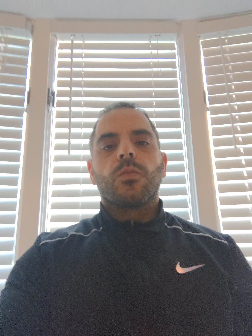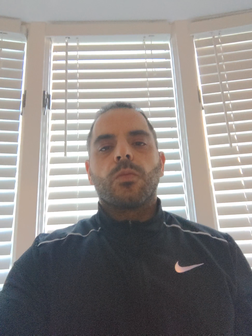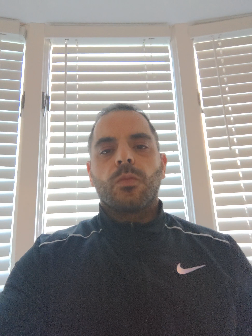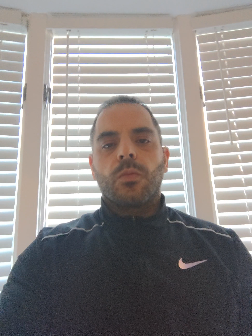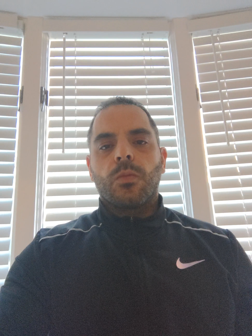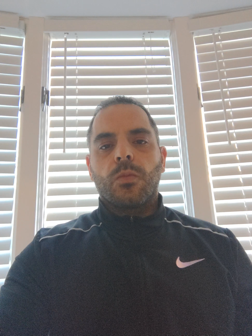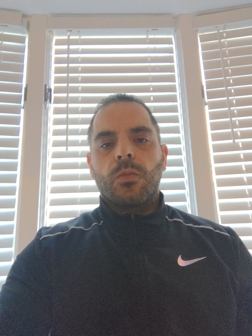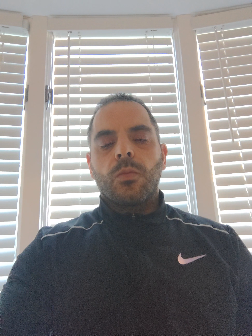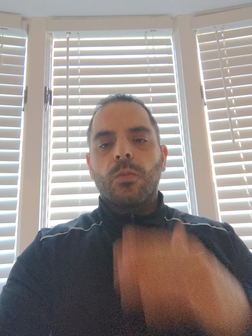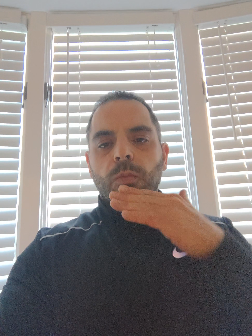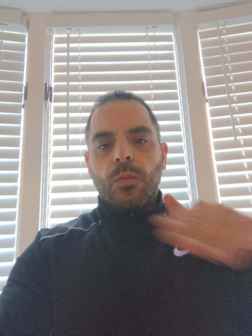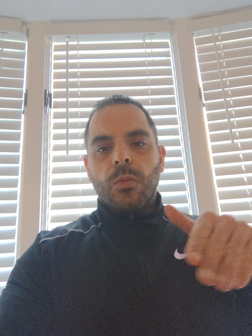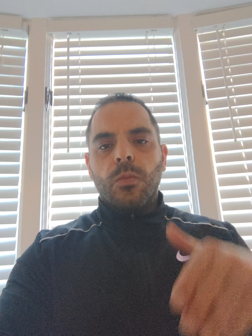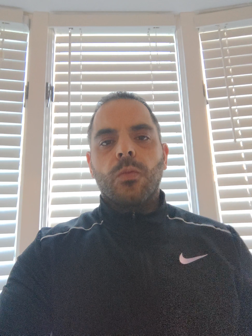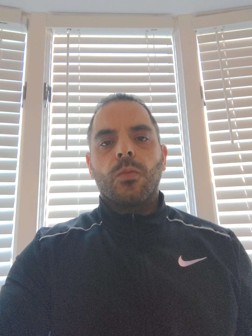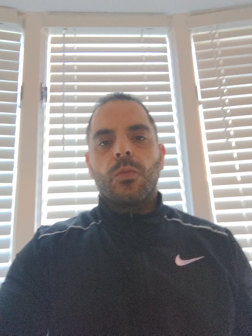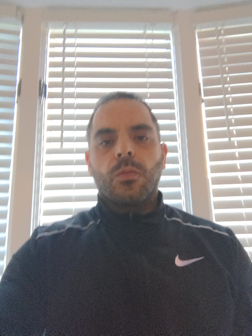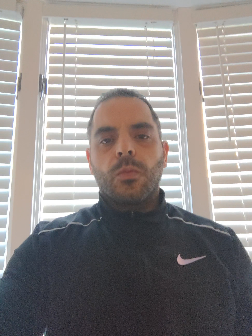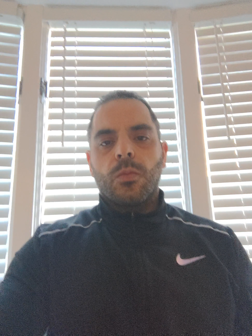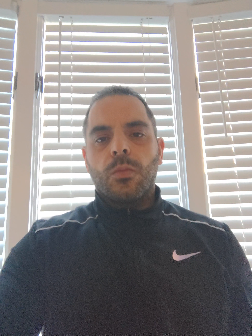quiet